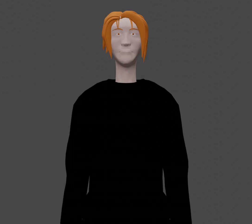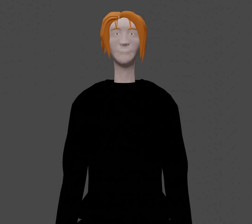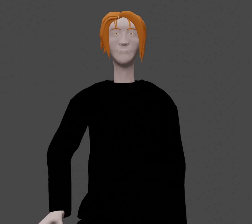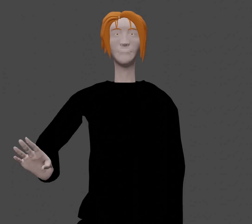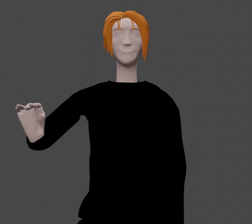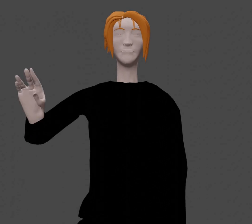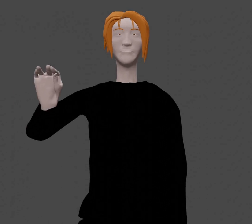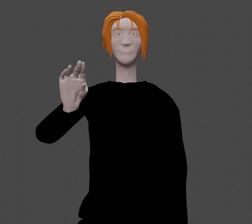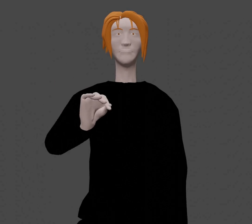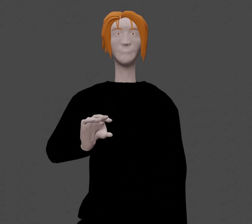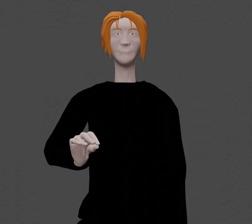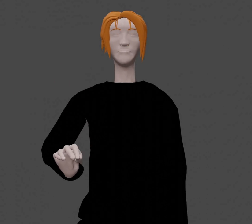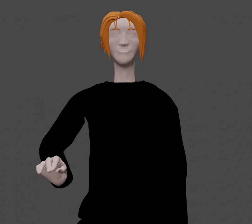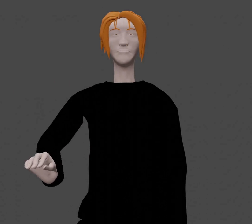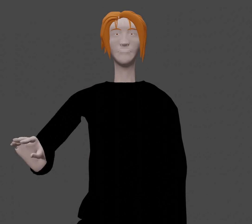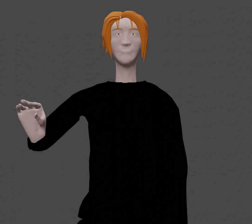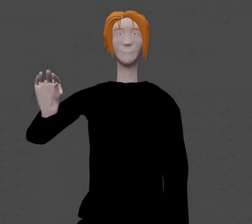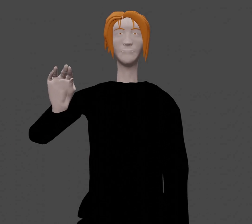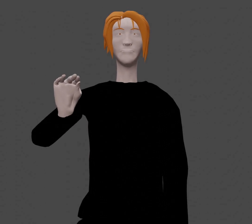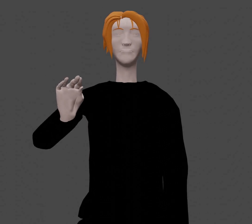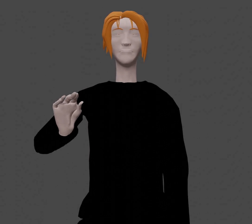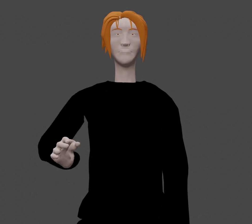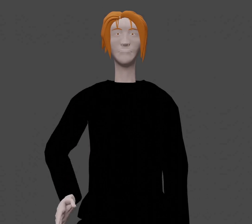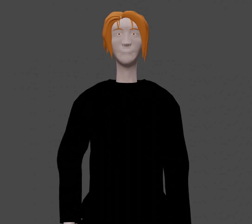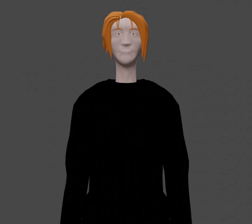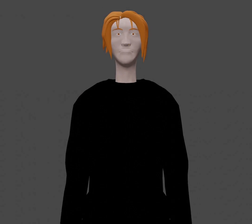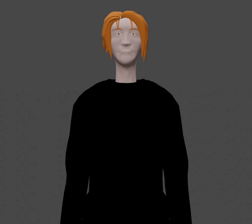Babble Motion Spin